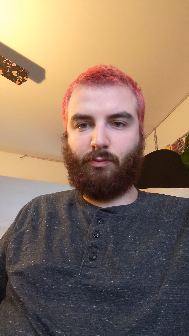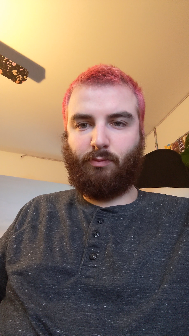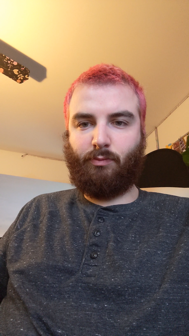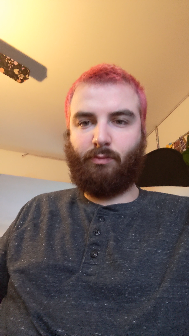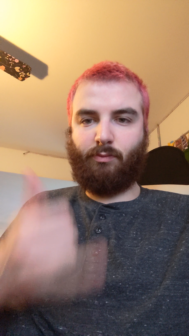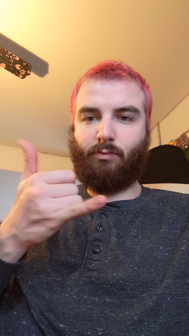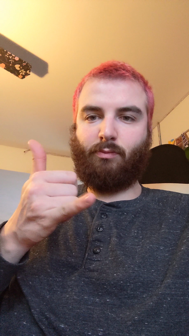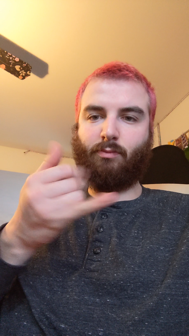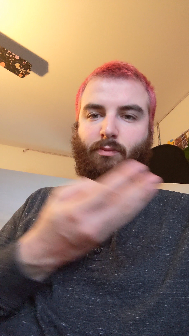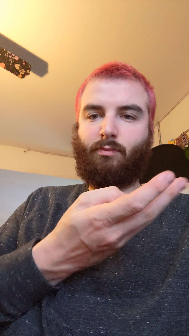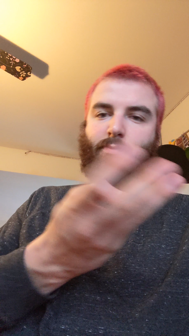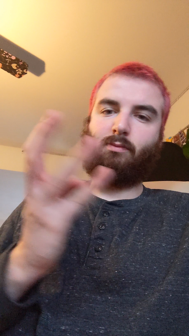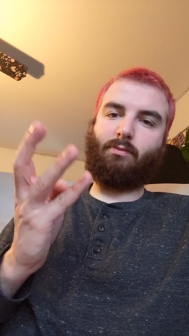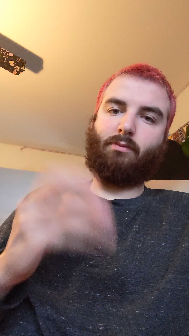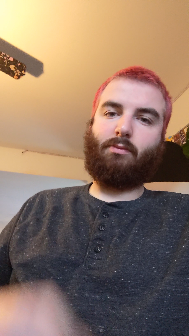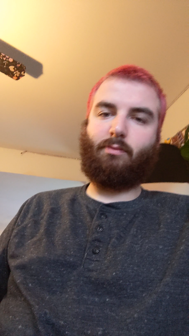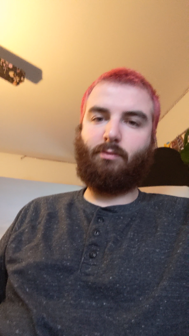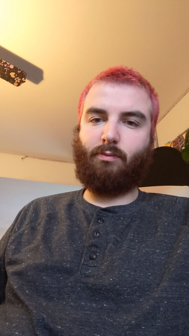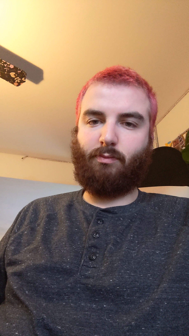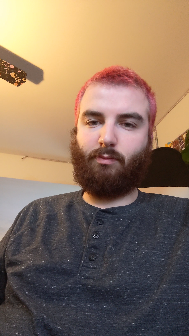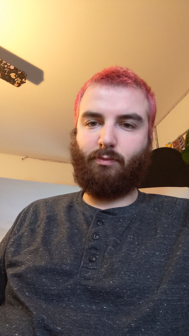playpen